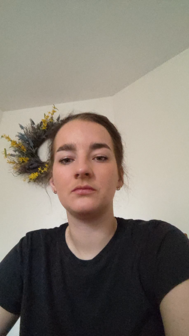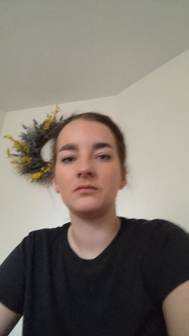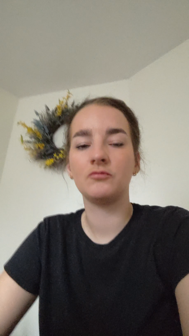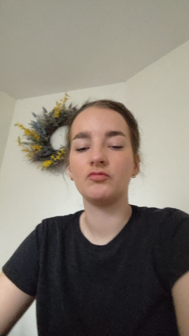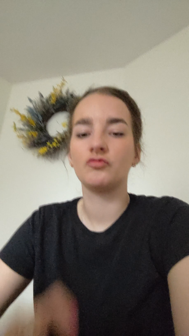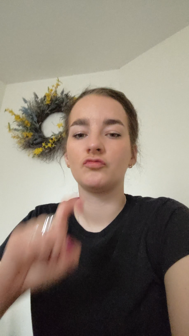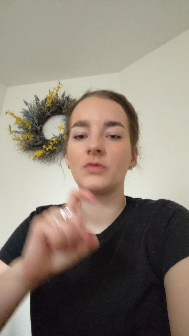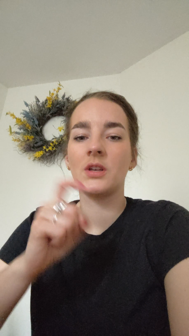friend